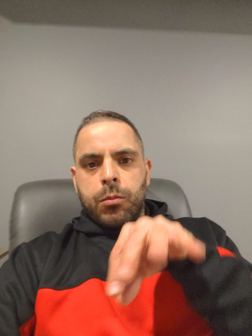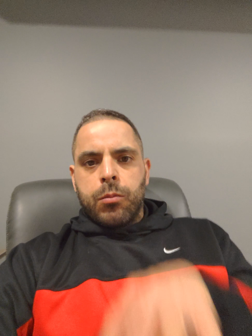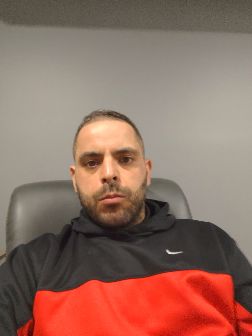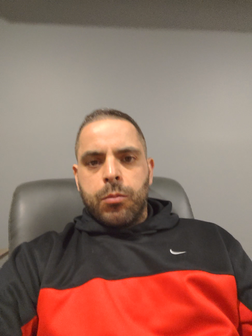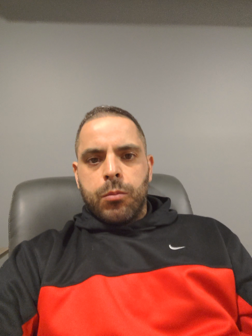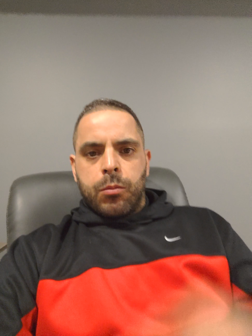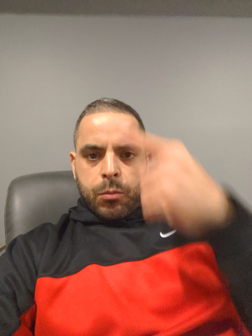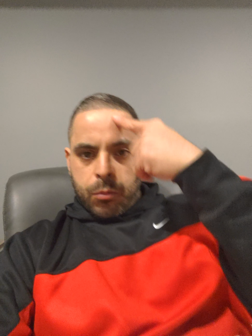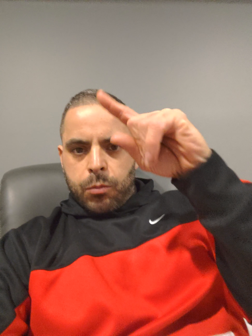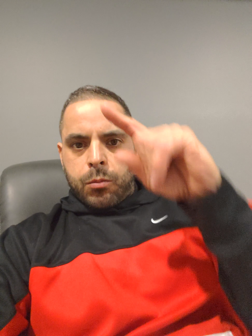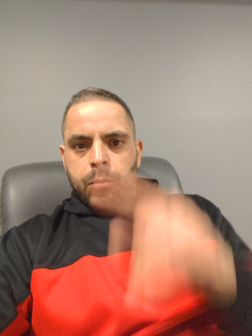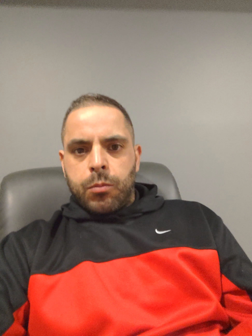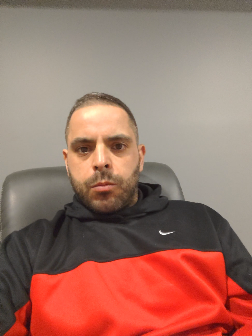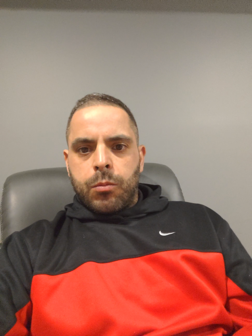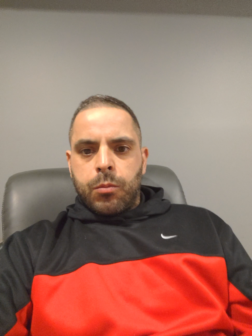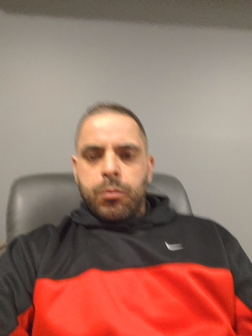for